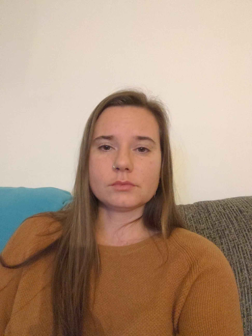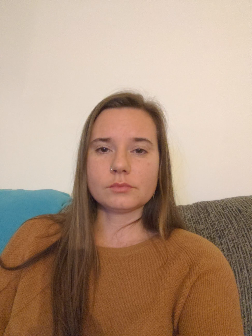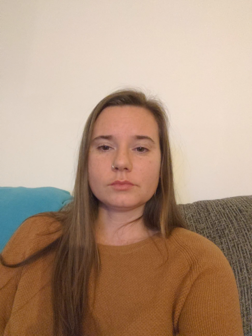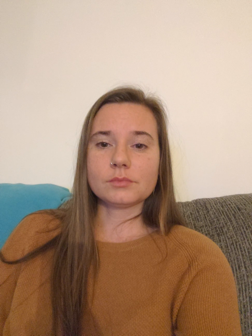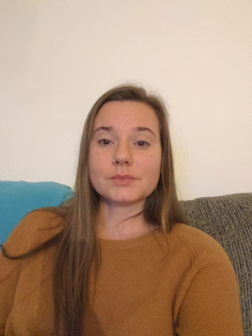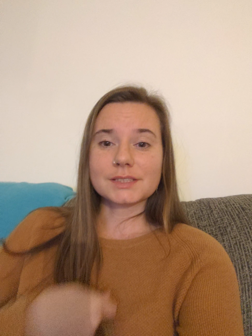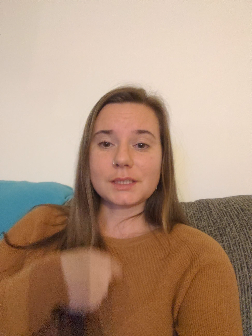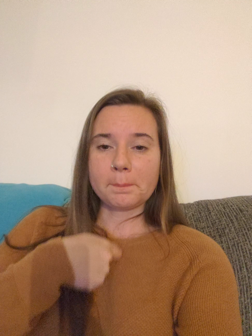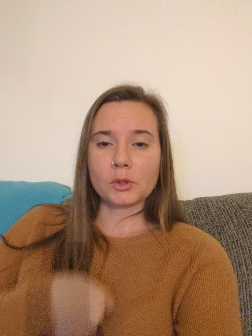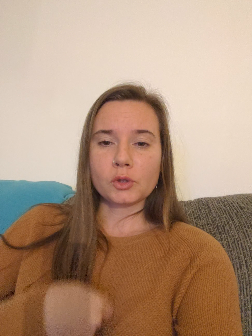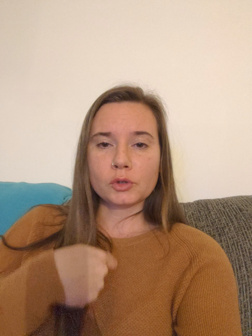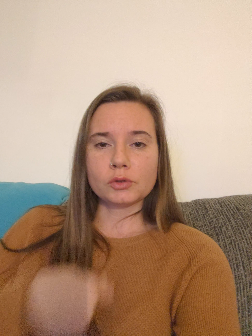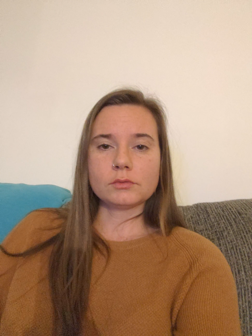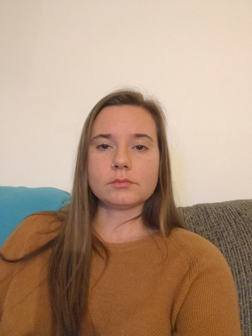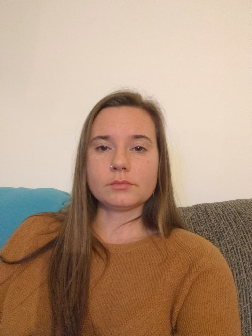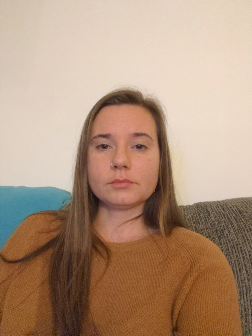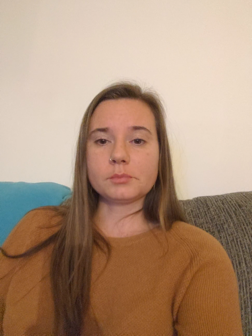zipper